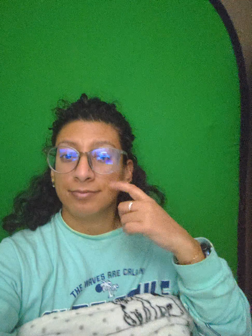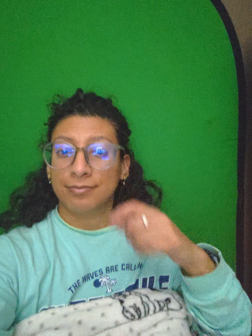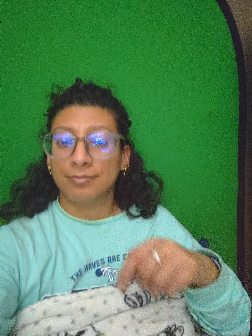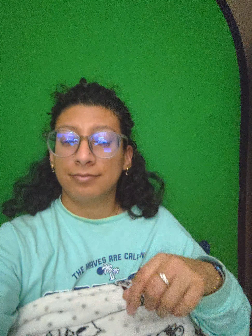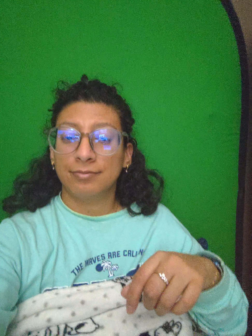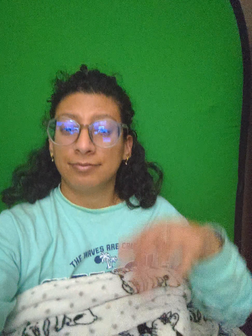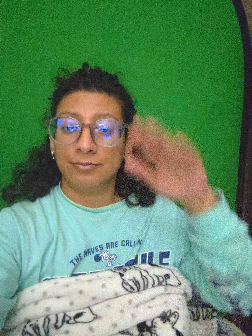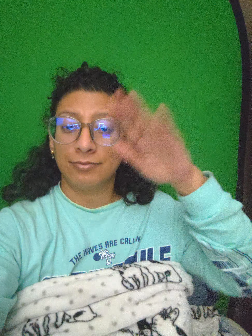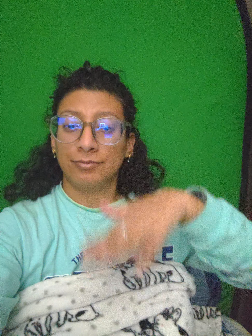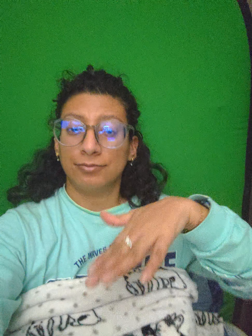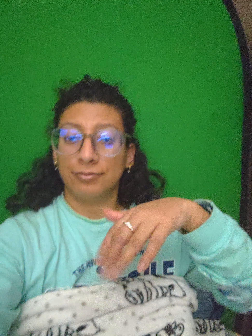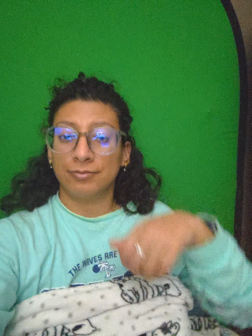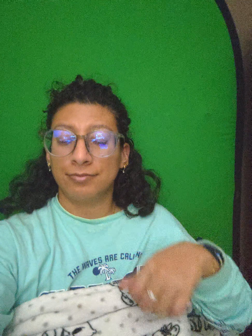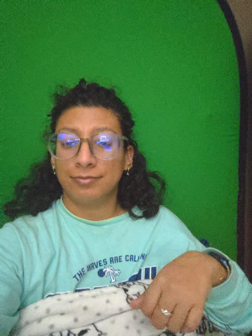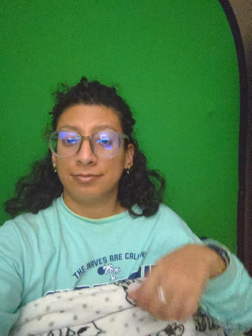on